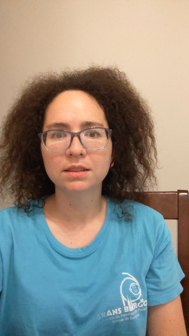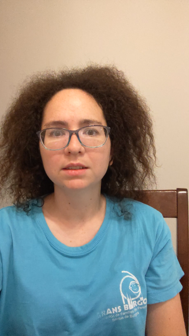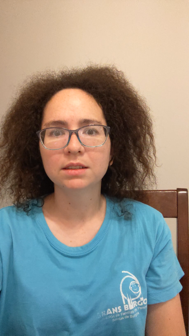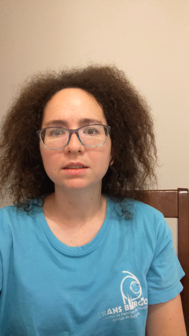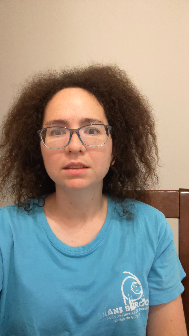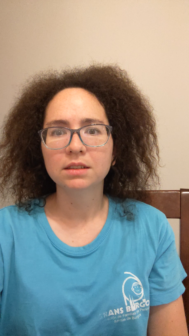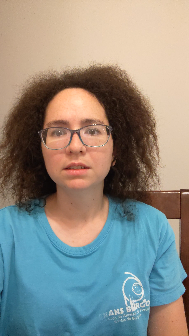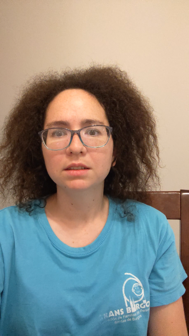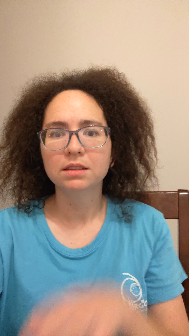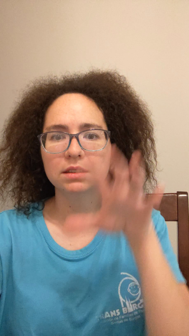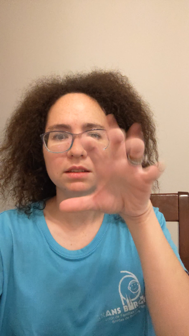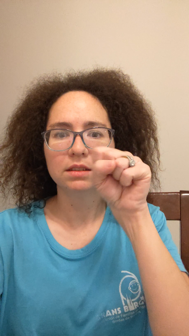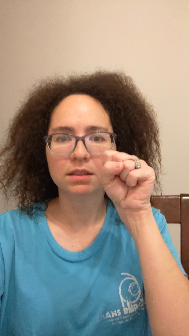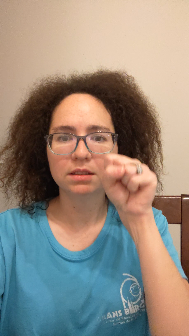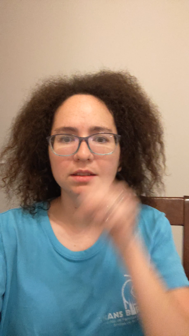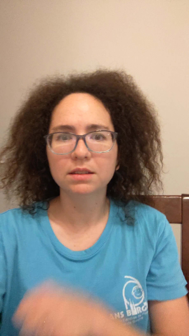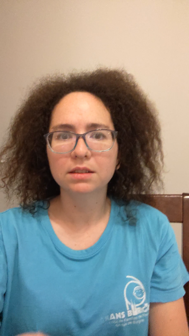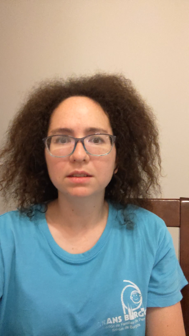catch